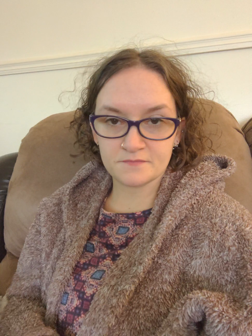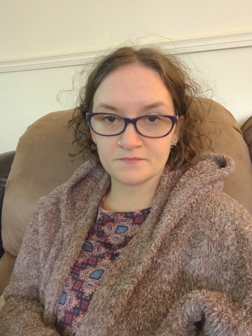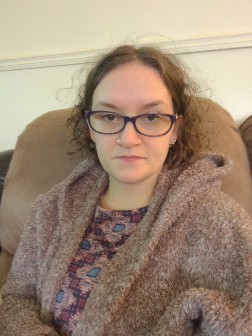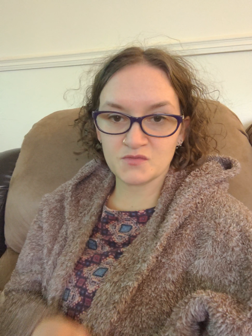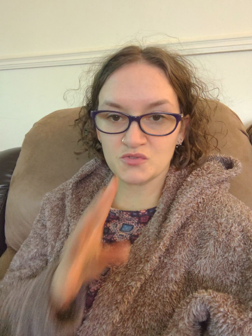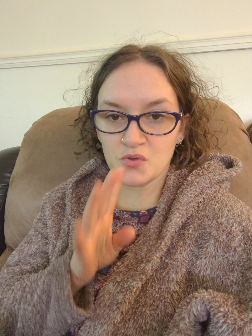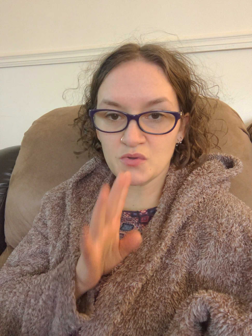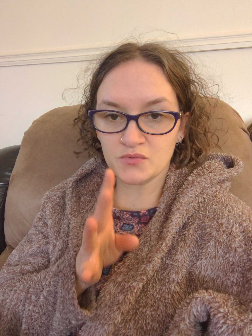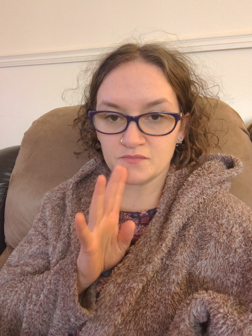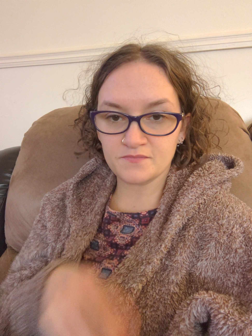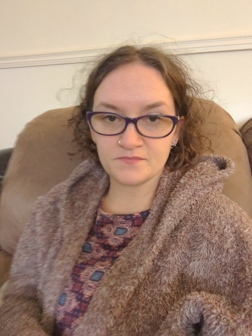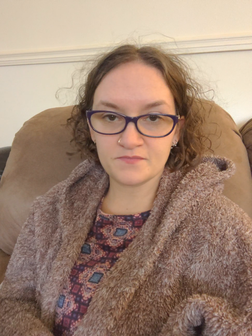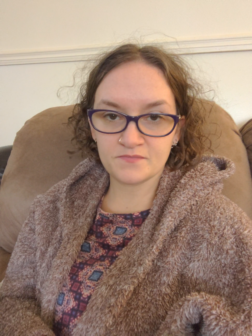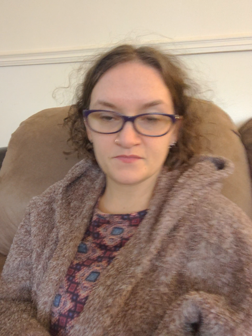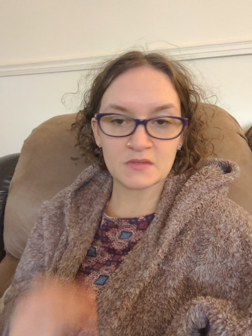talk